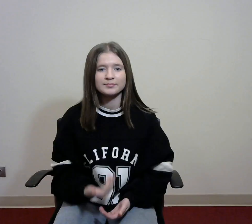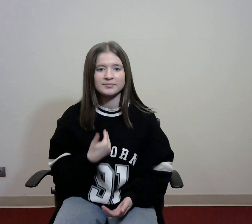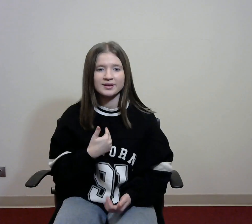mən